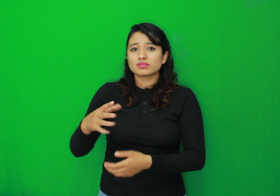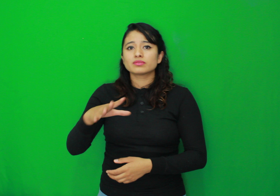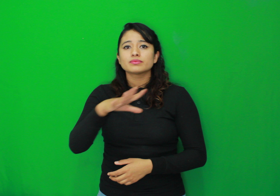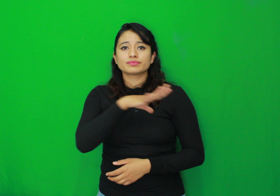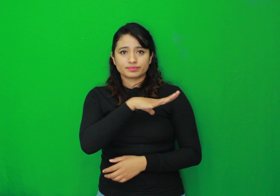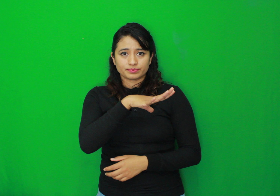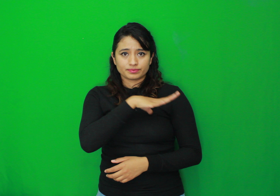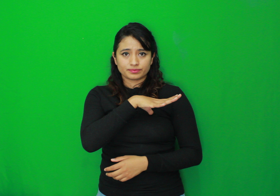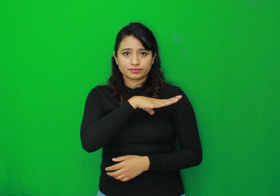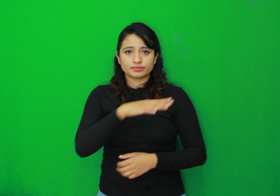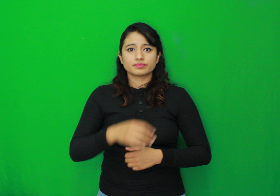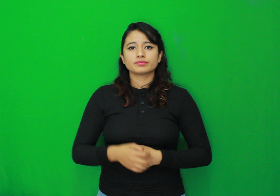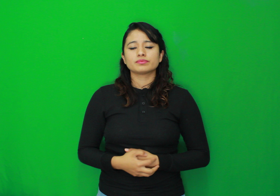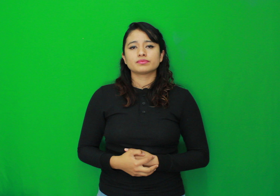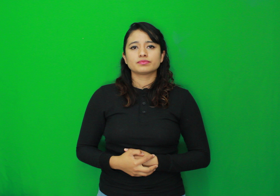haber